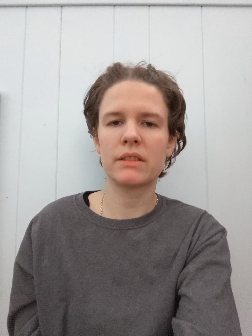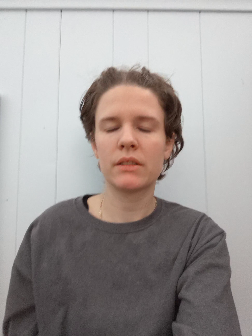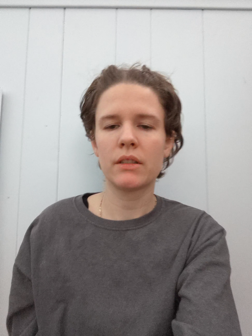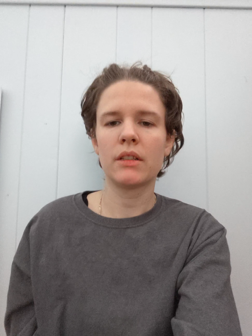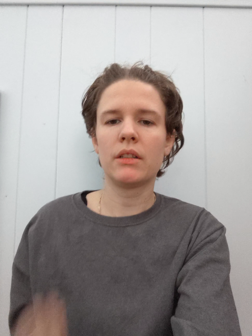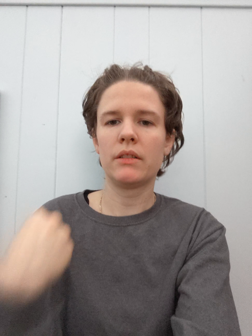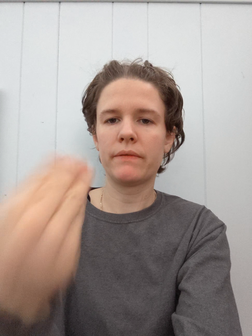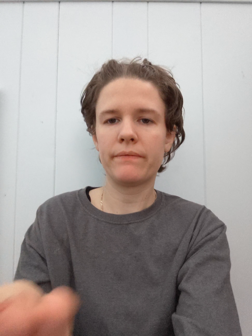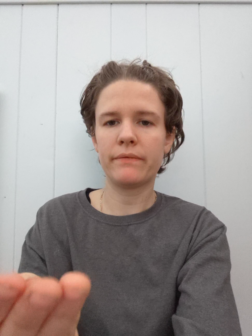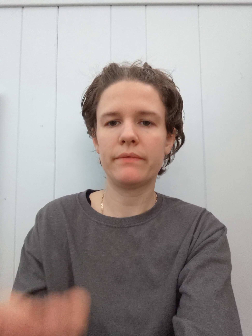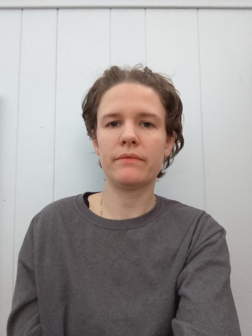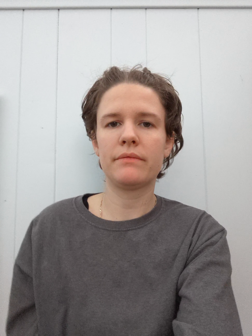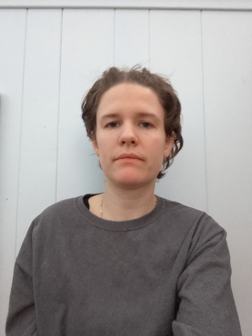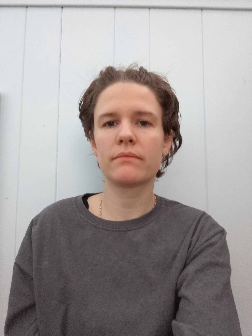give